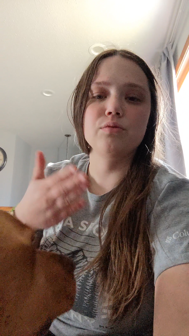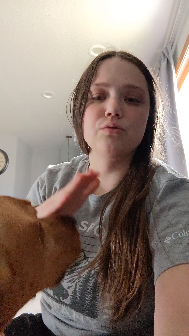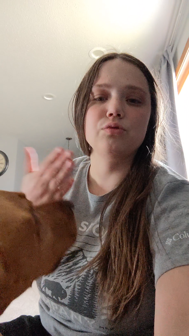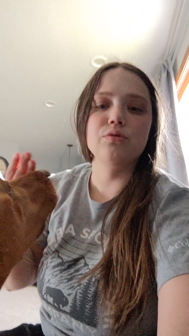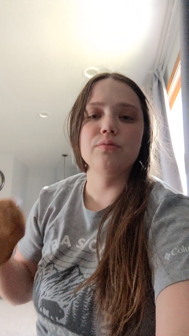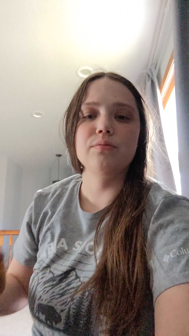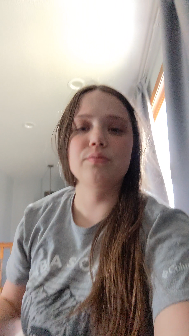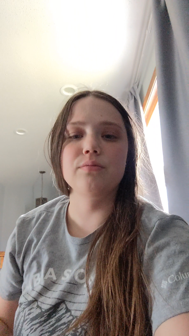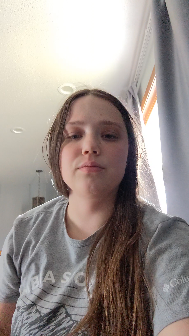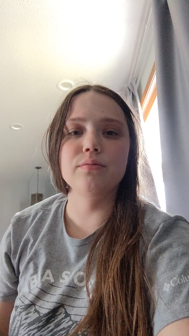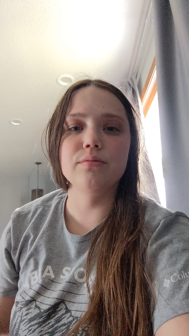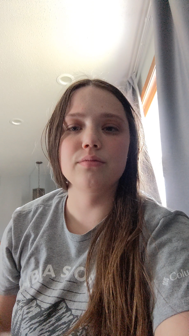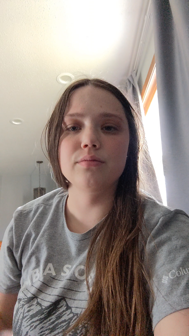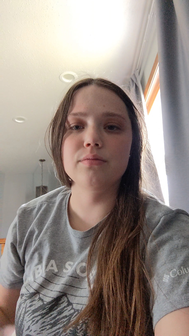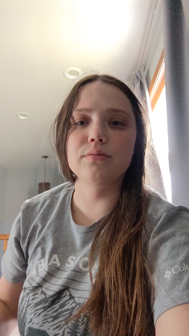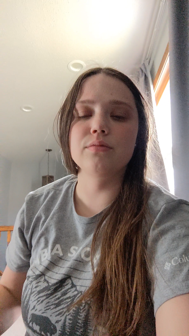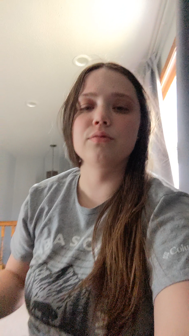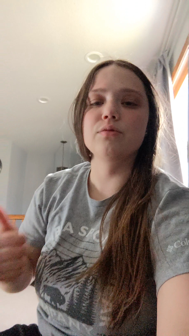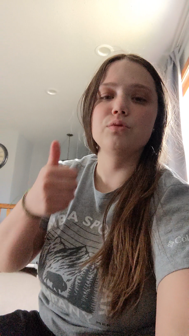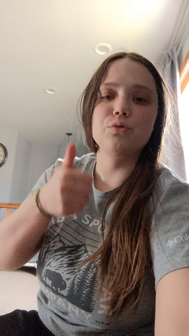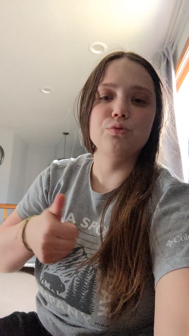each